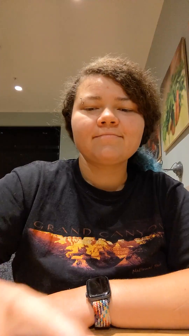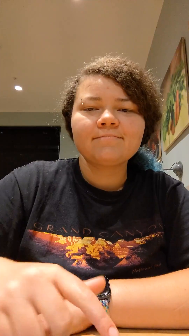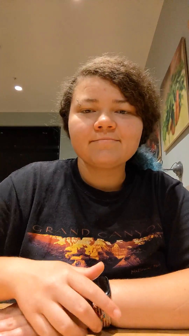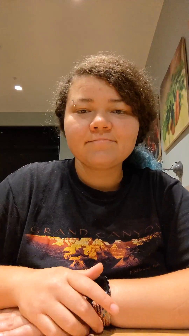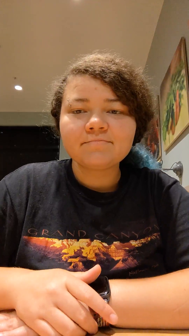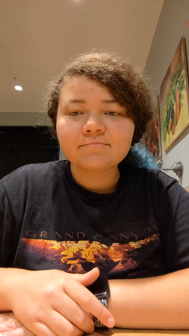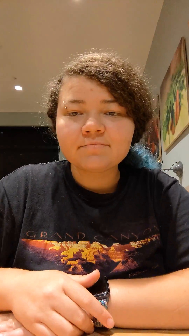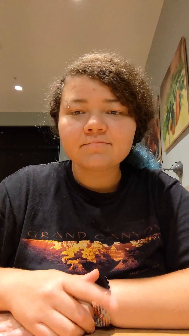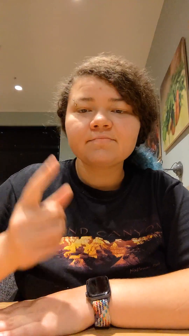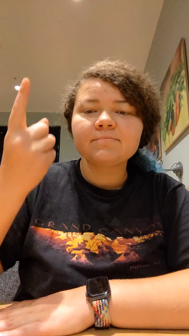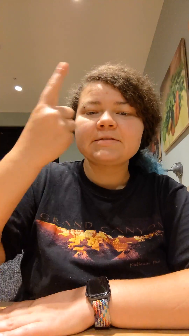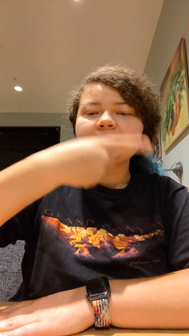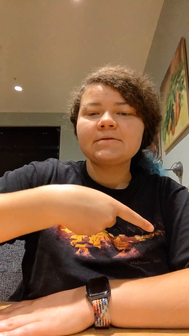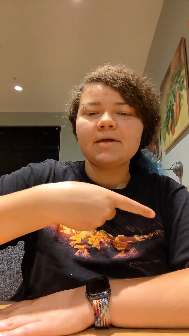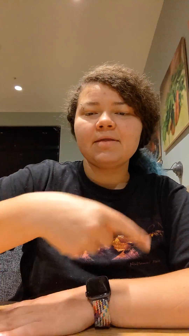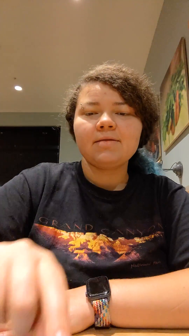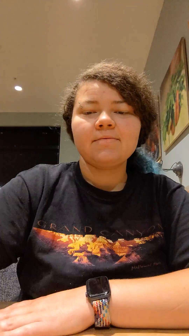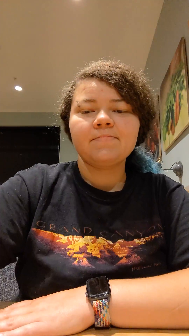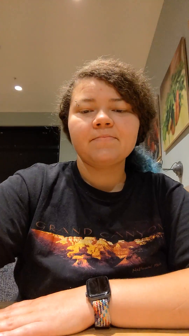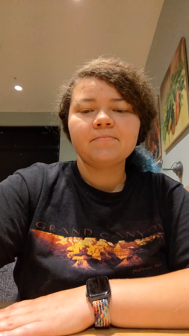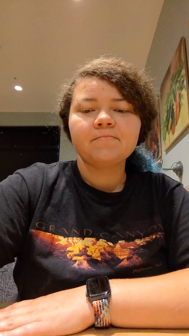day